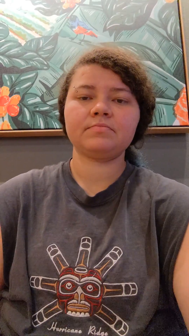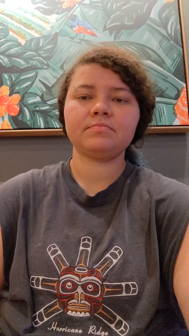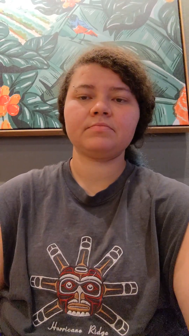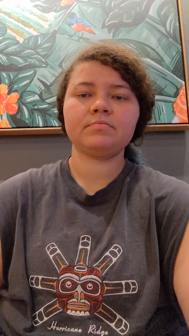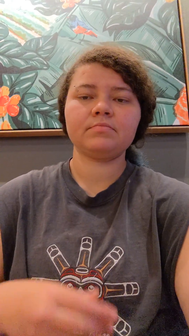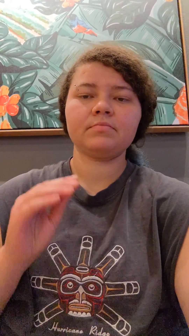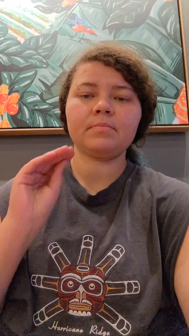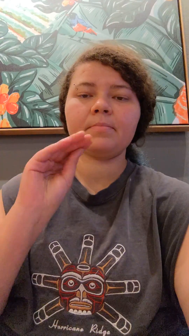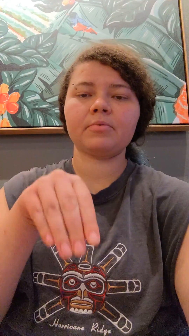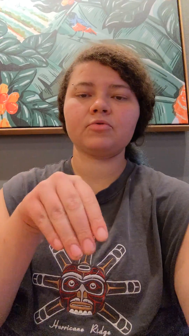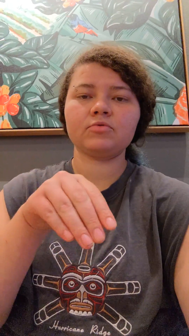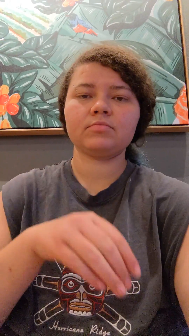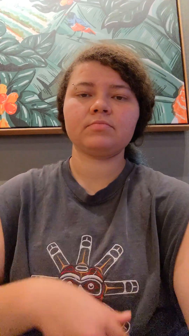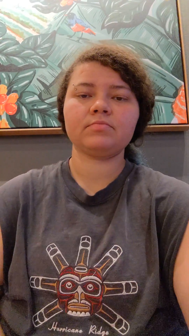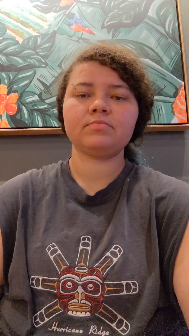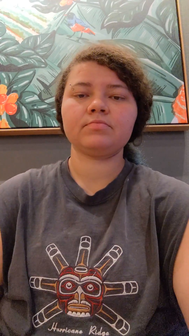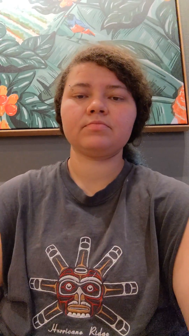put